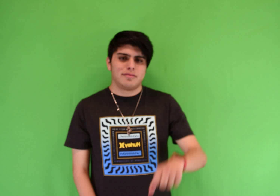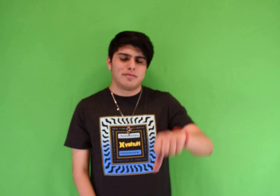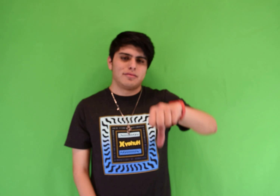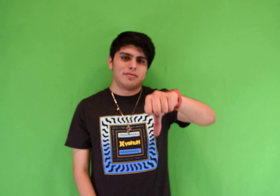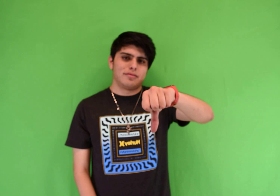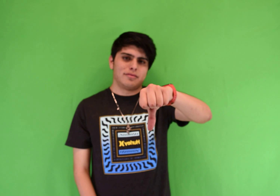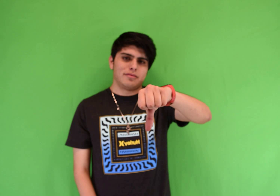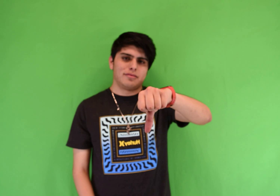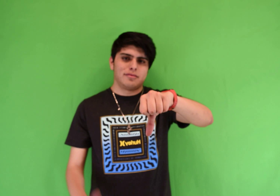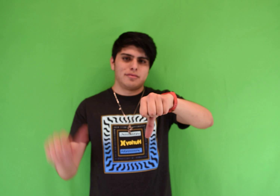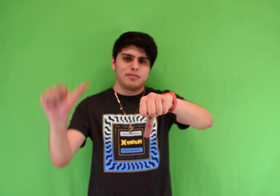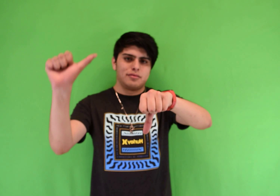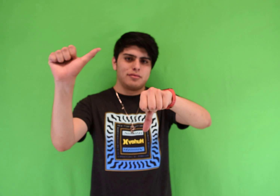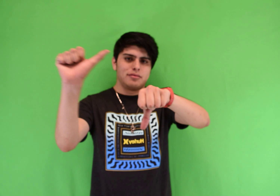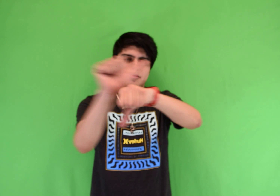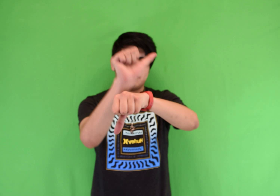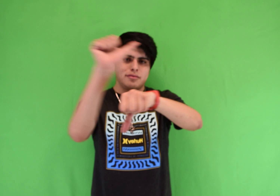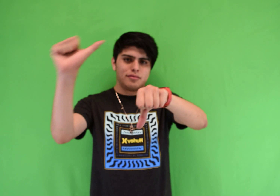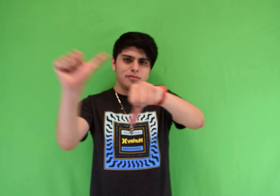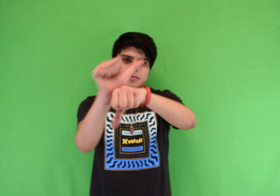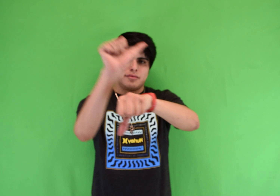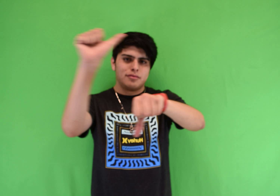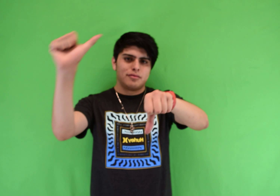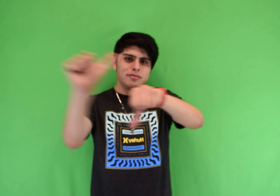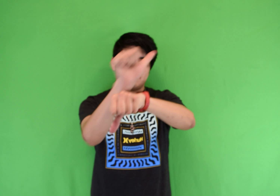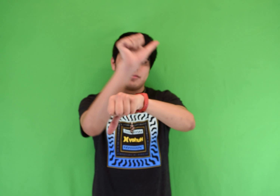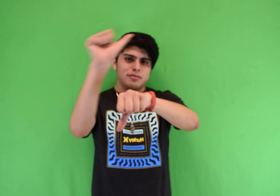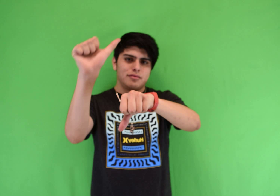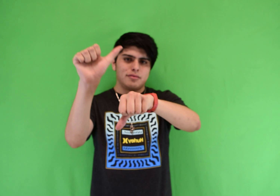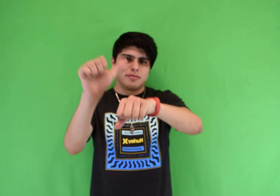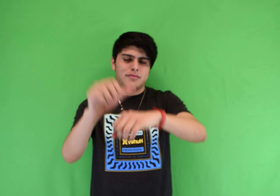carro